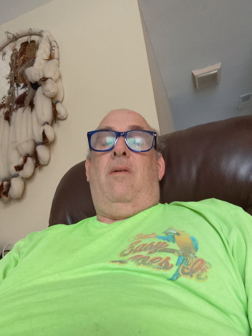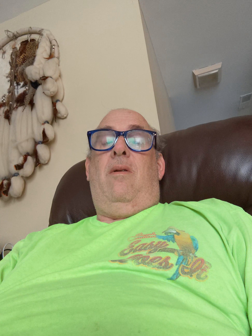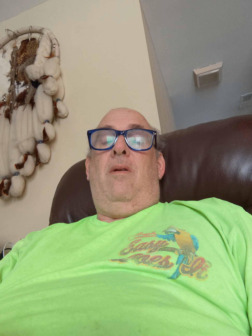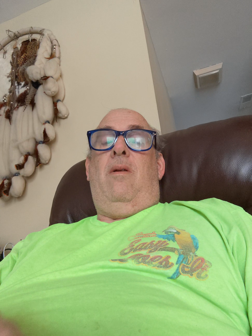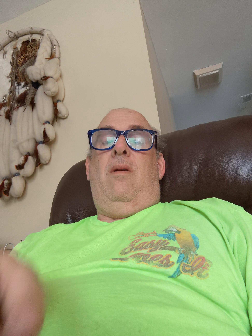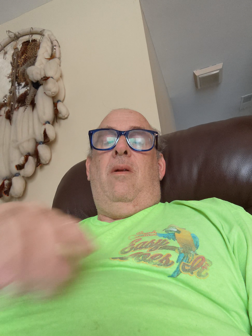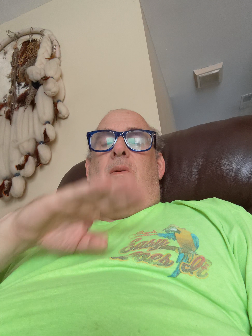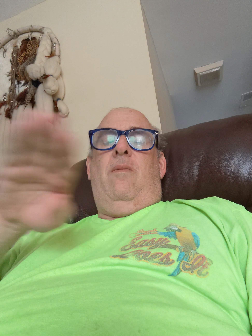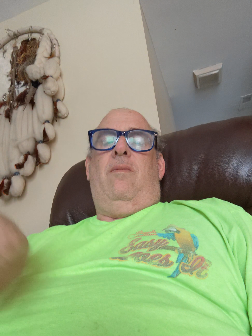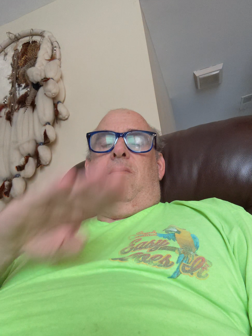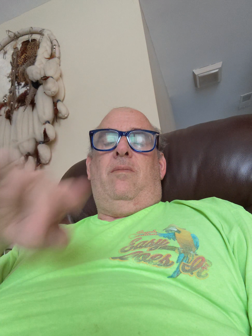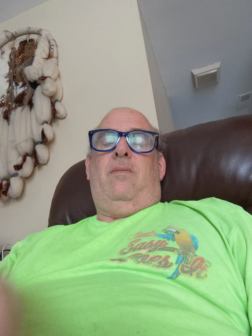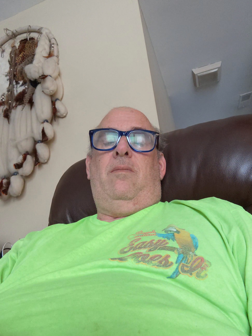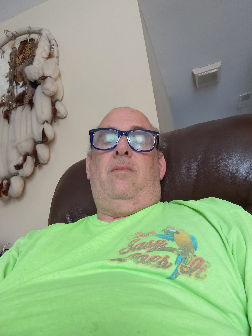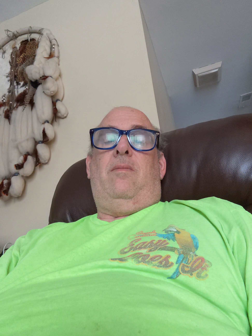pool